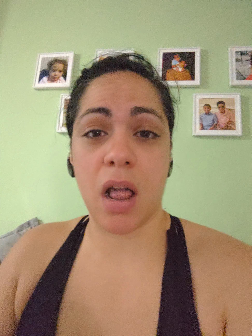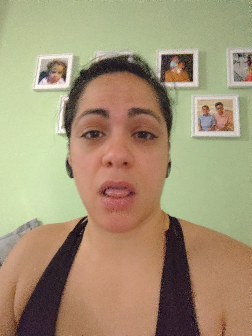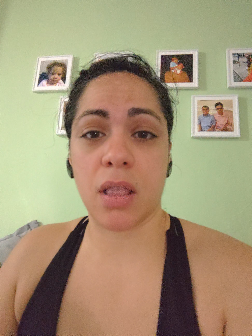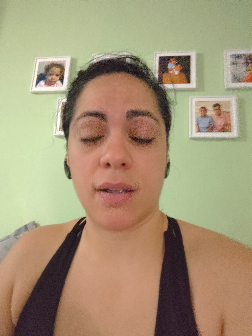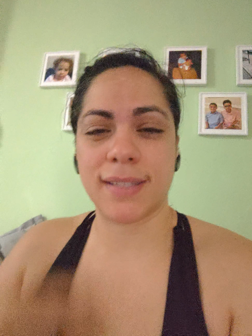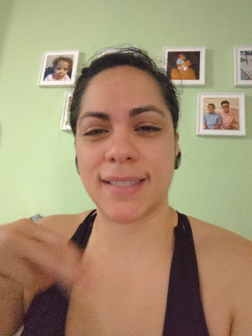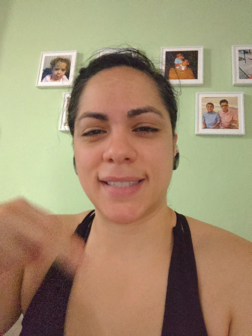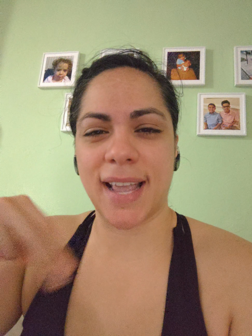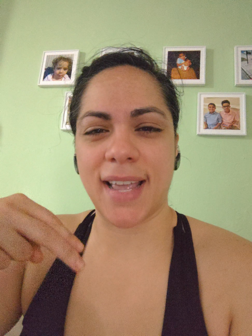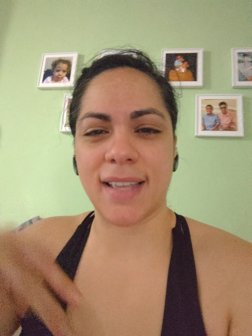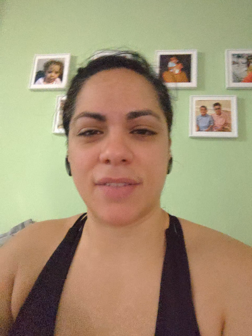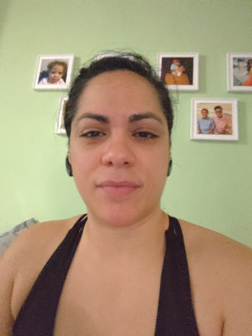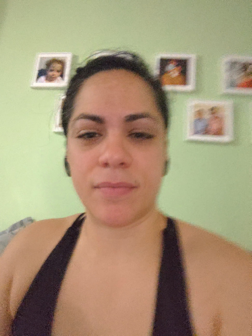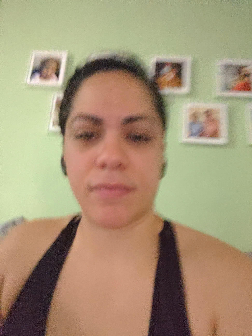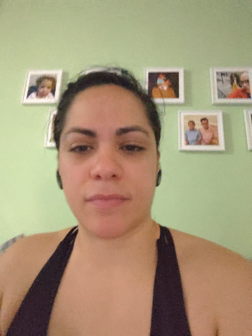dance